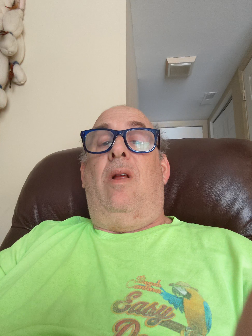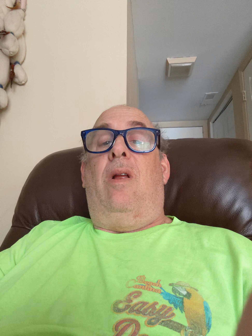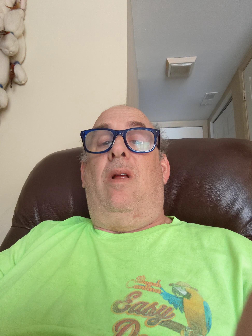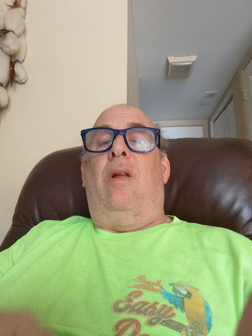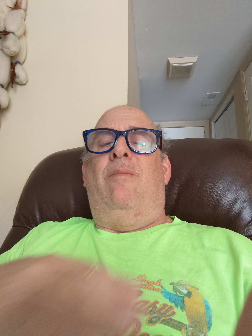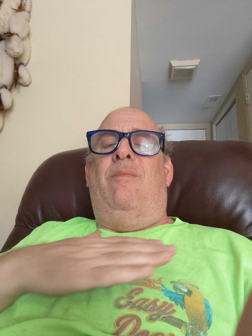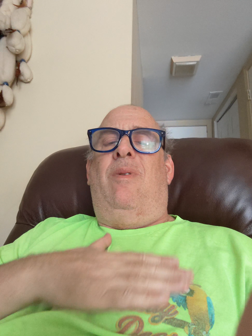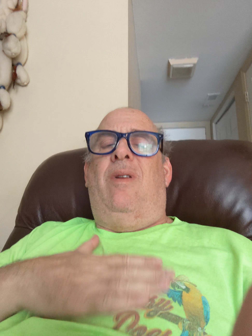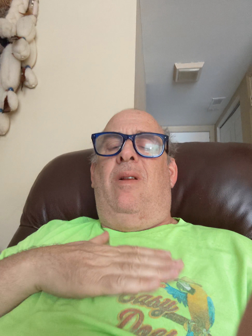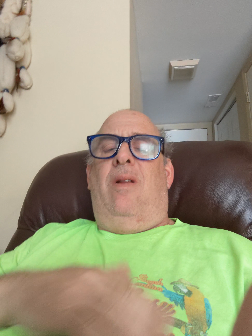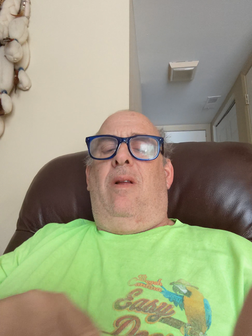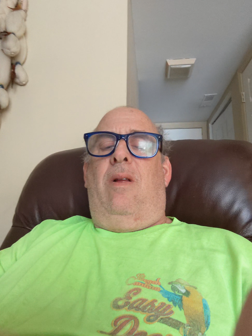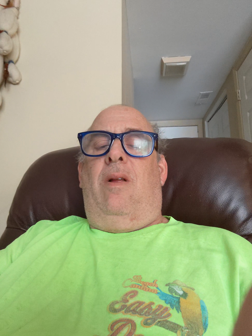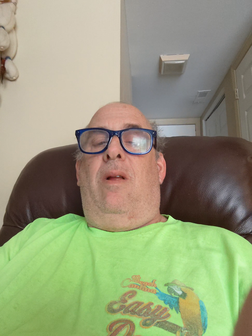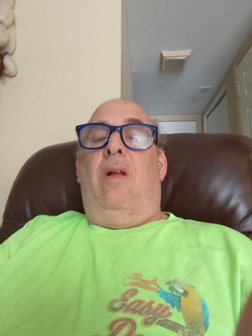please